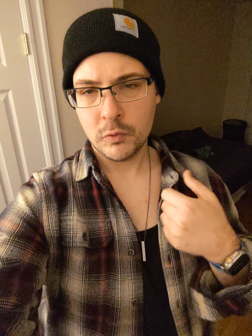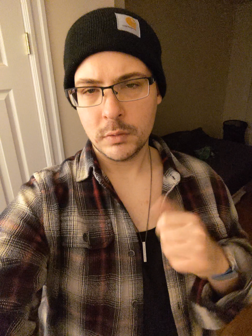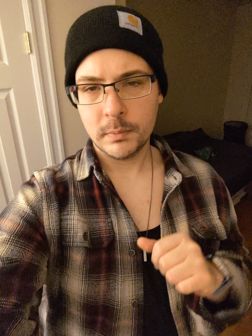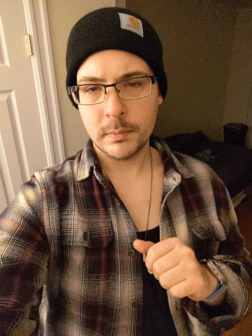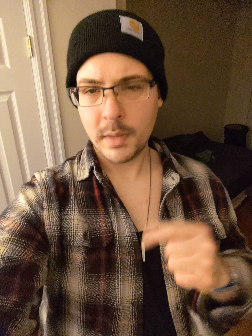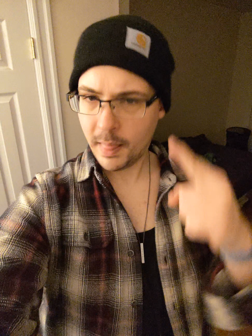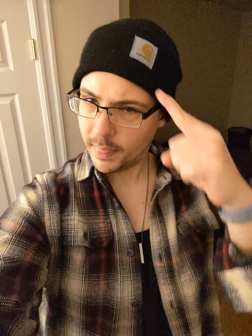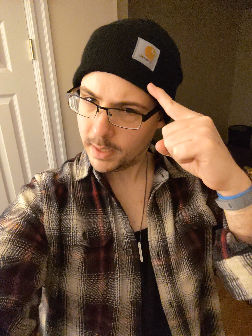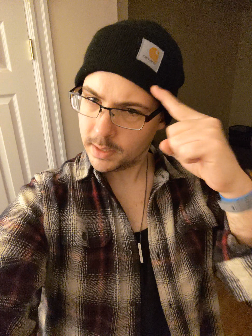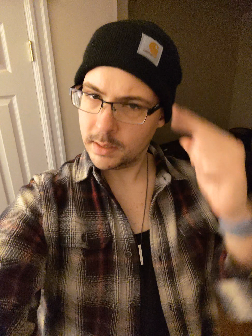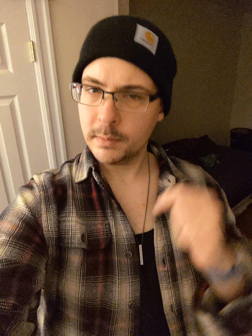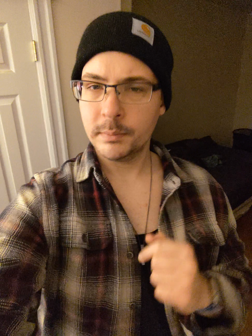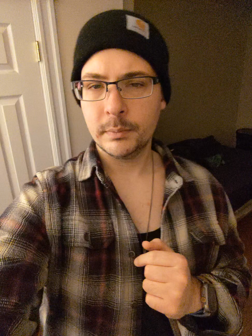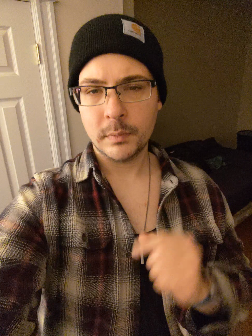think